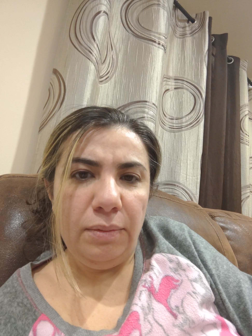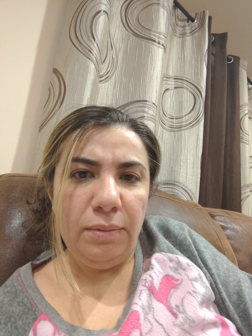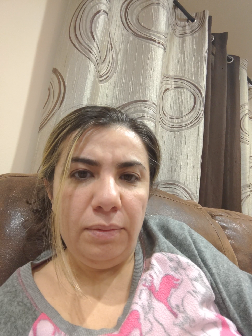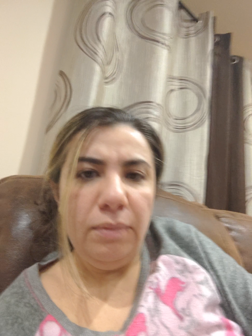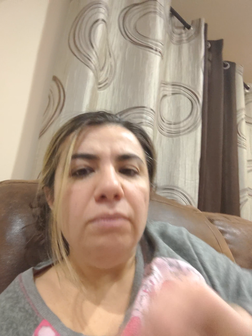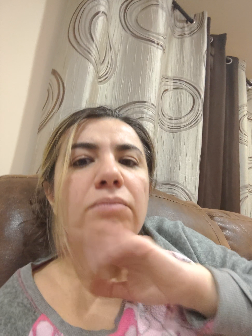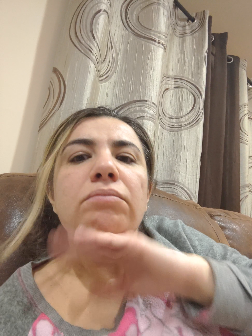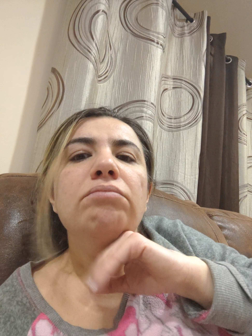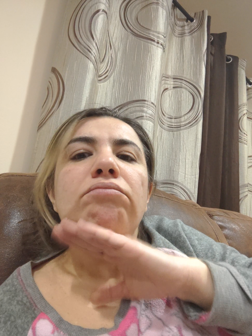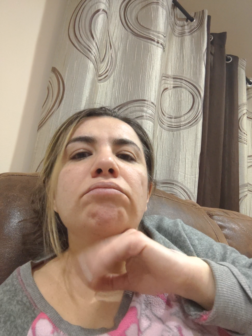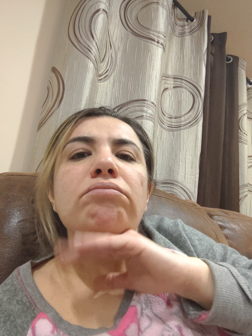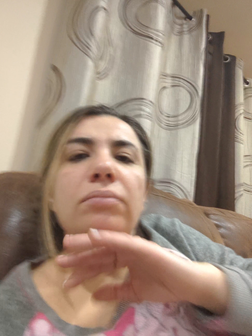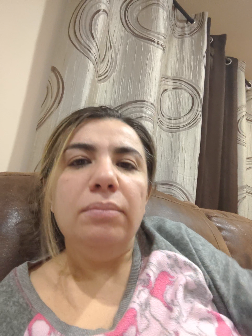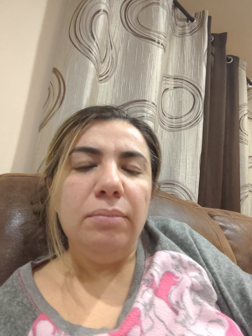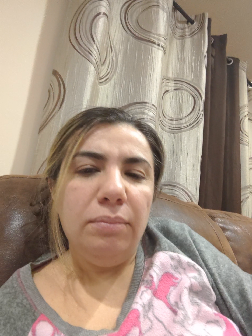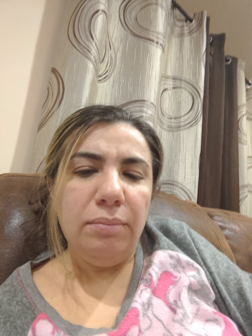pig